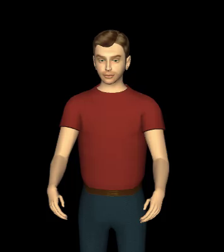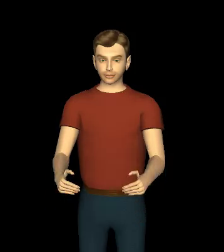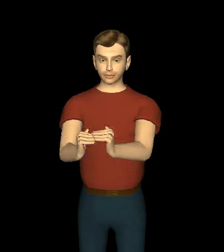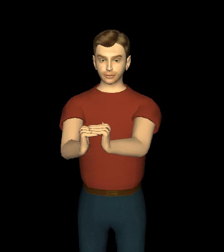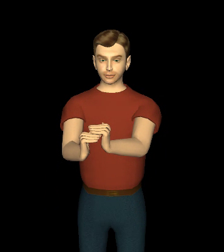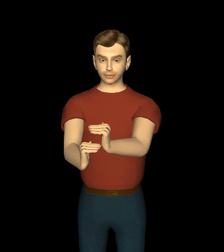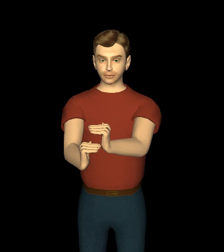تحت